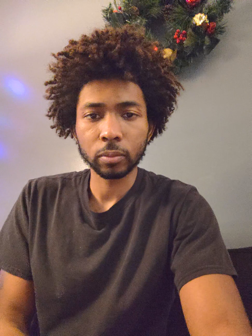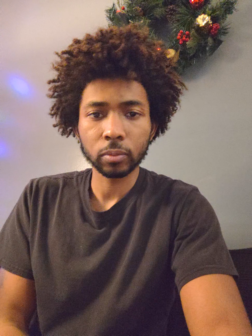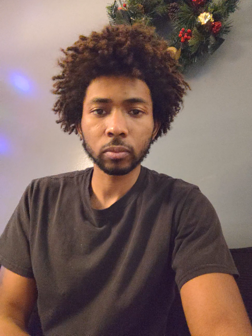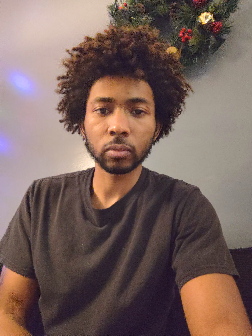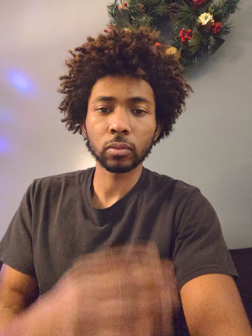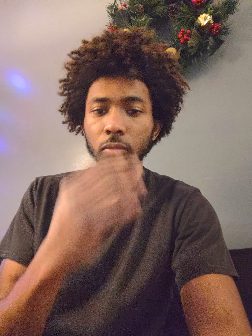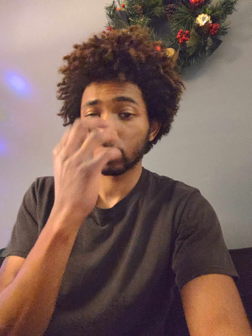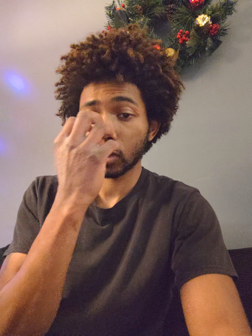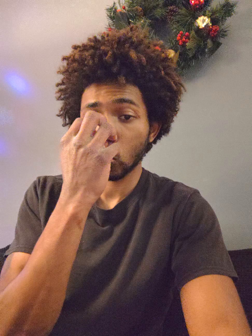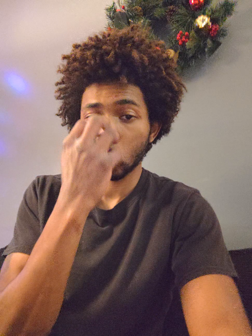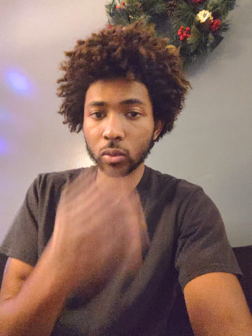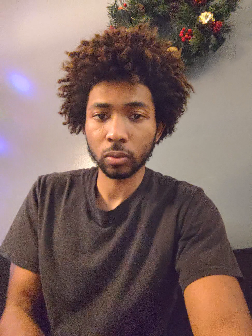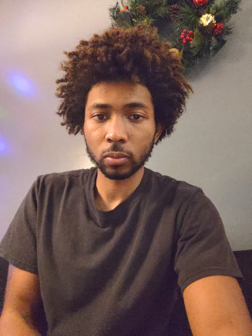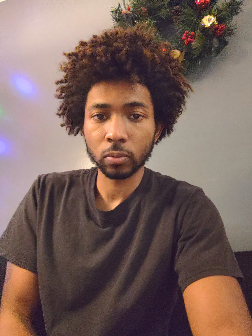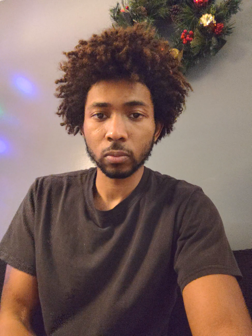clown